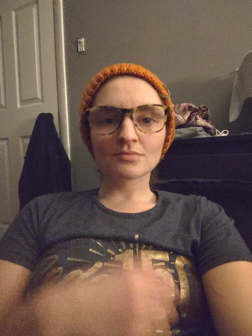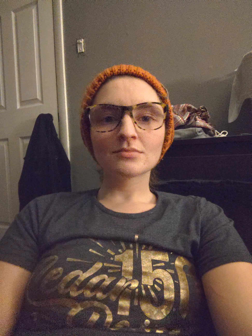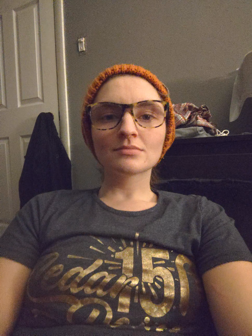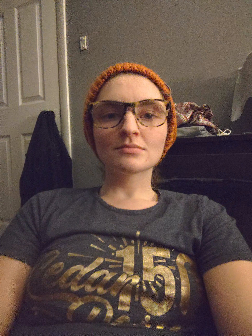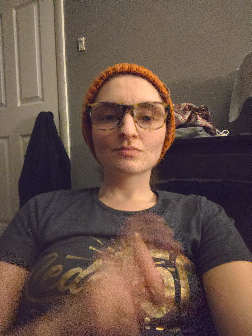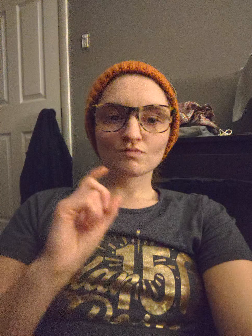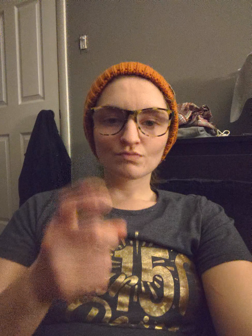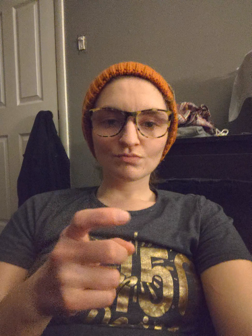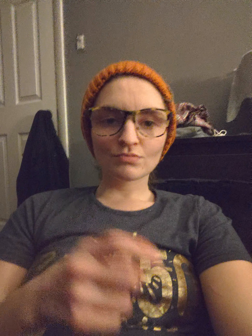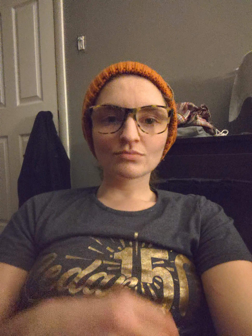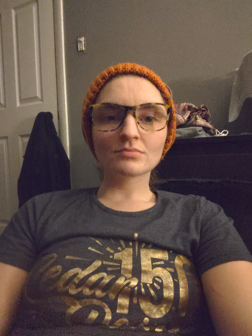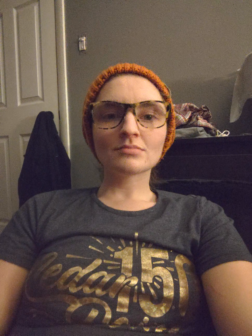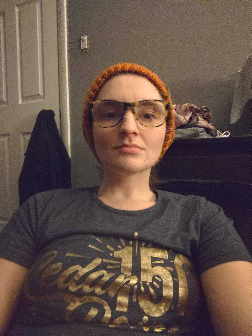gift